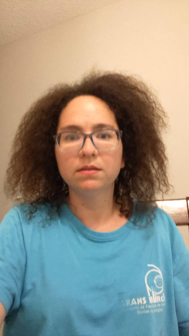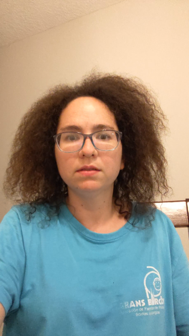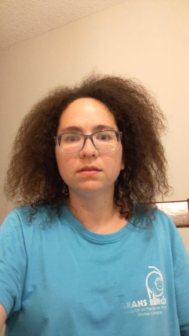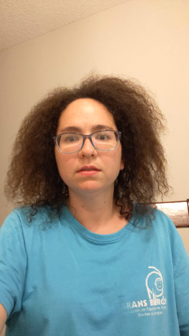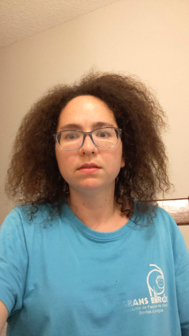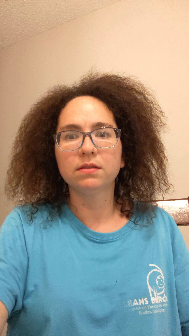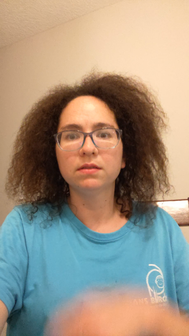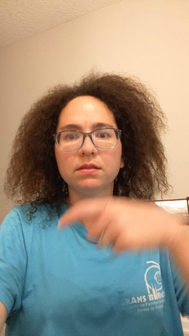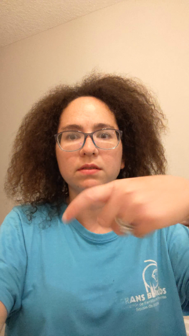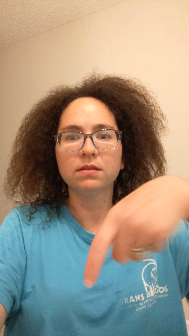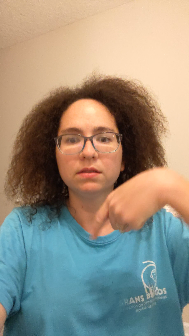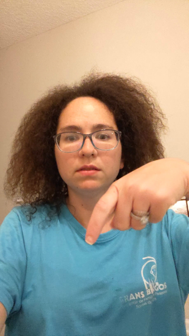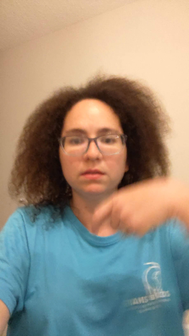flip-flop